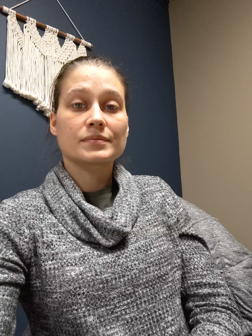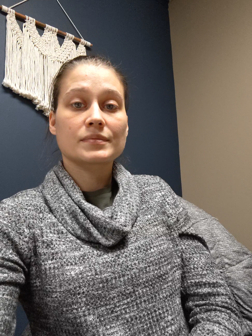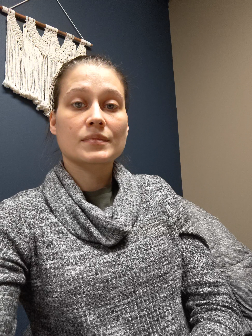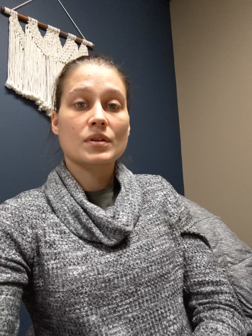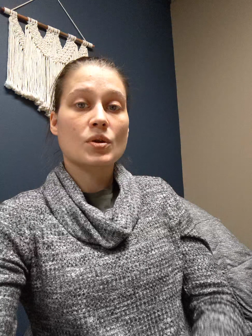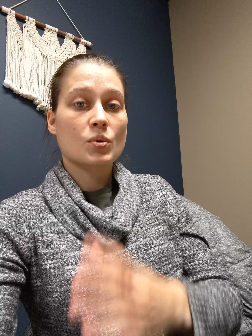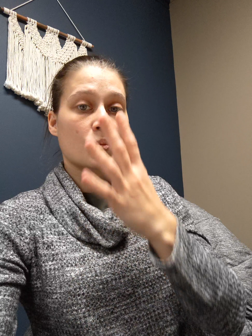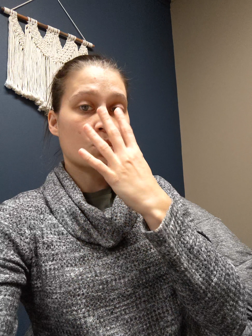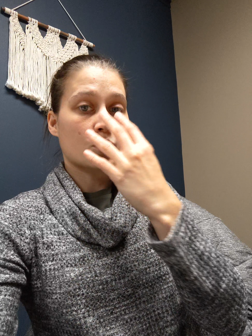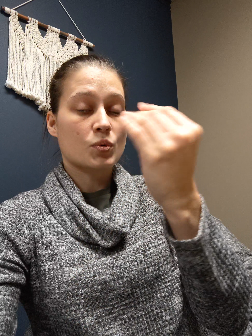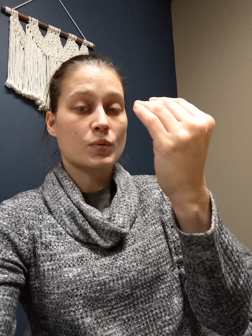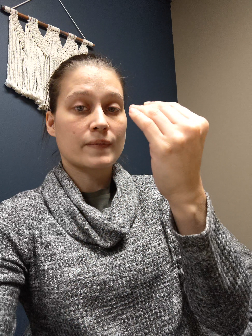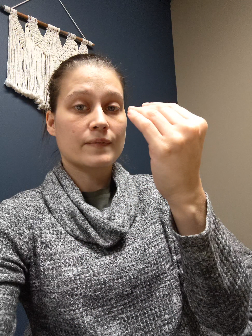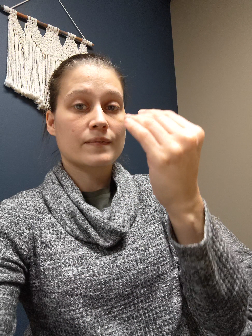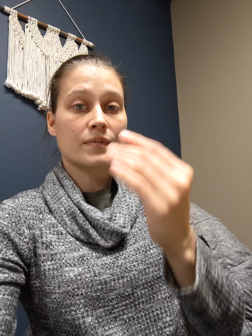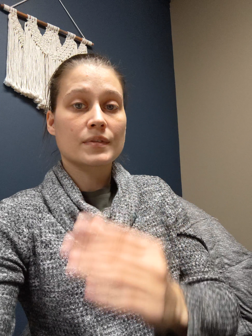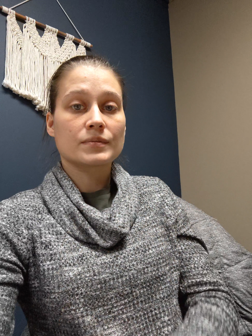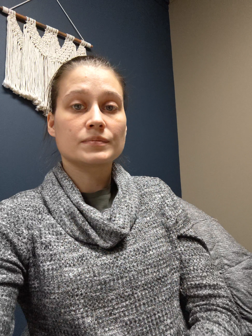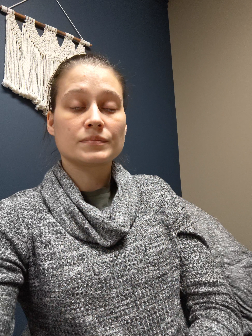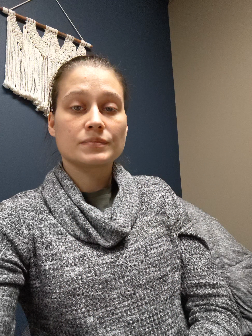wolf